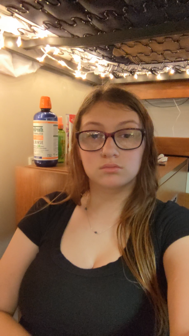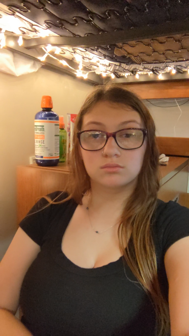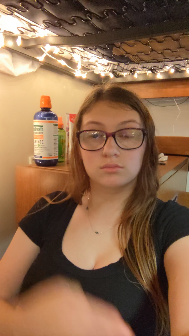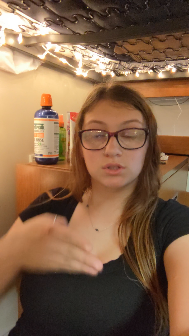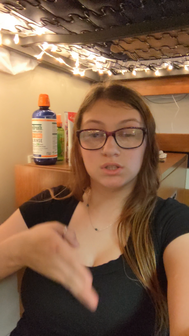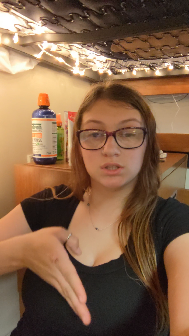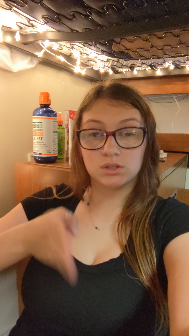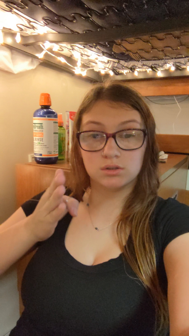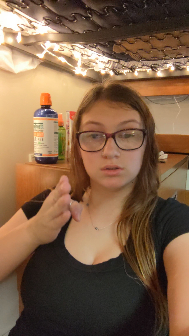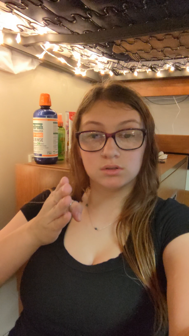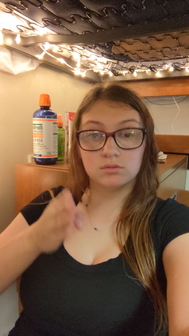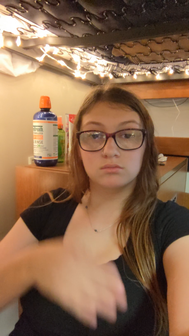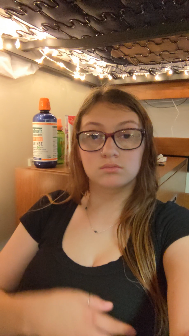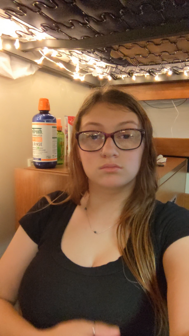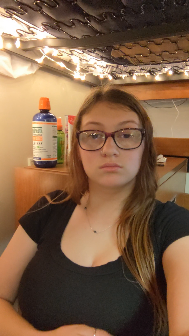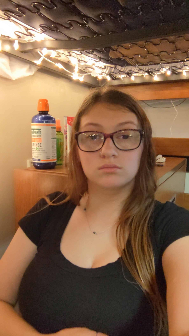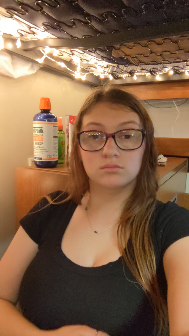kick